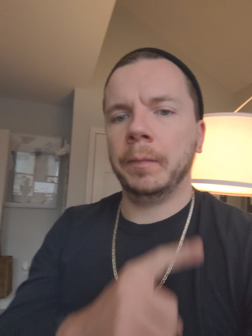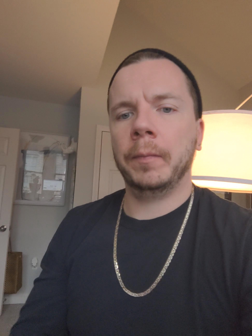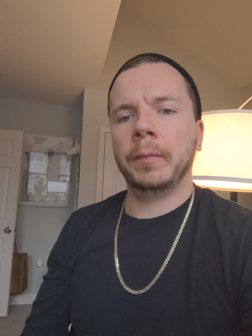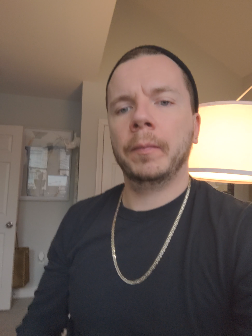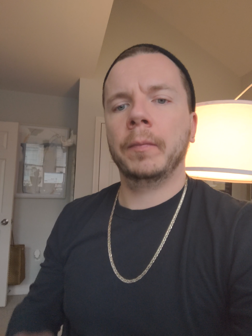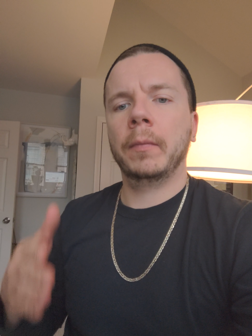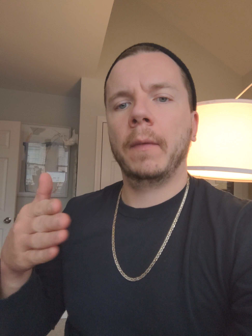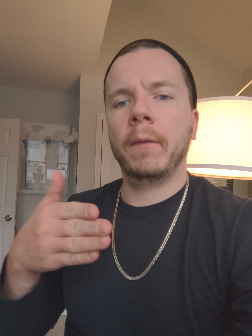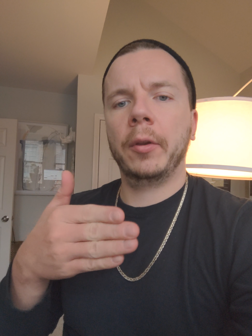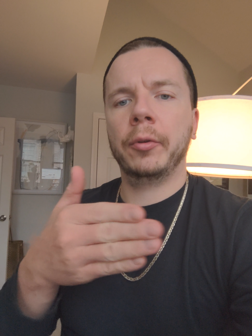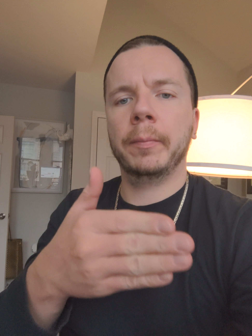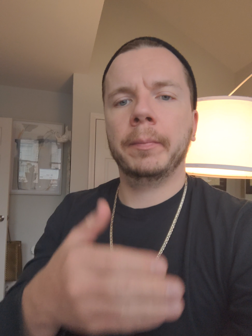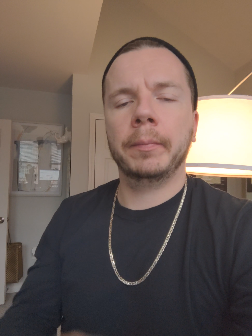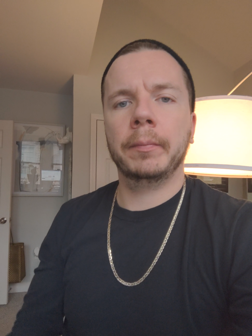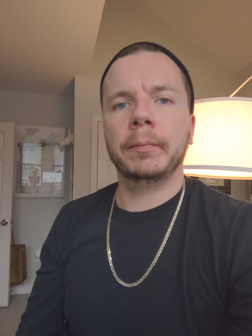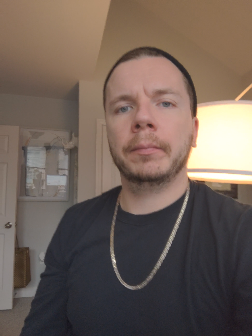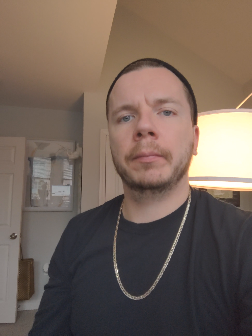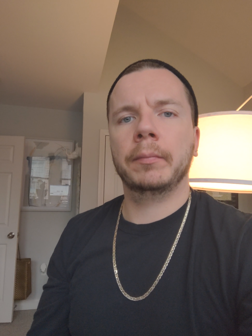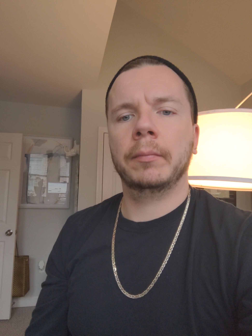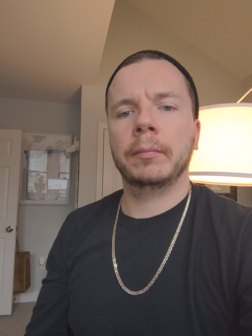fish